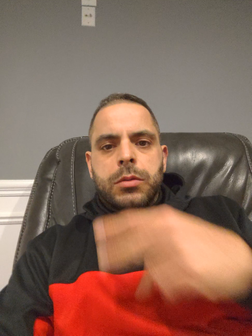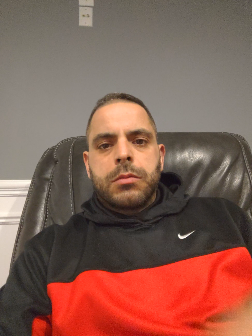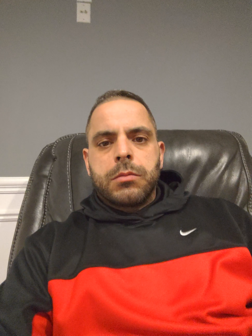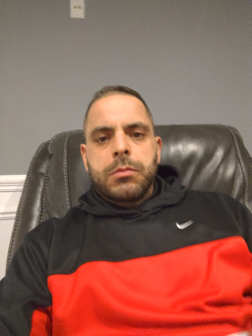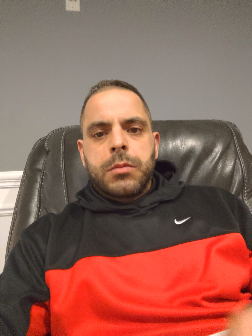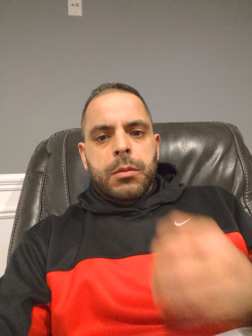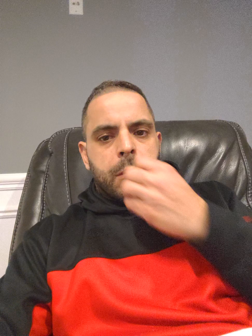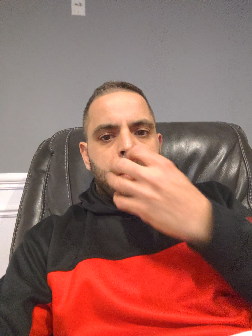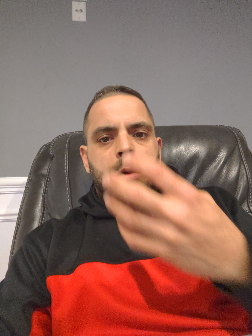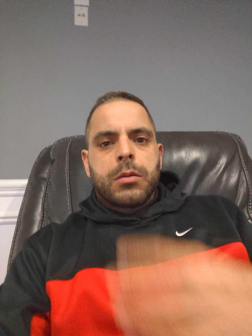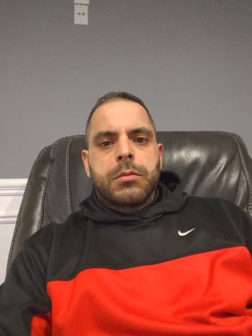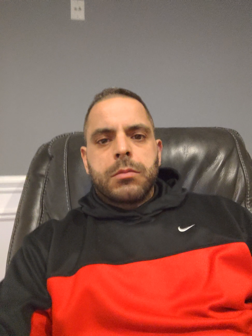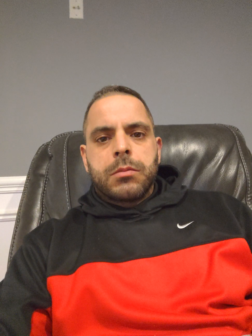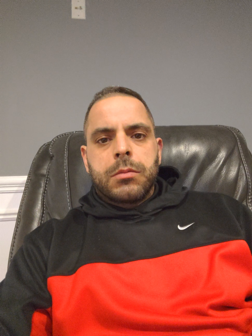blow